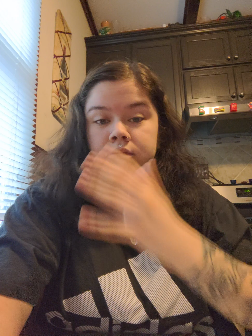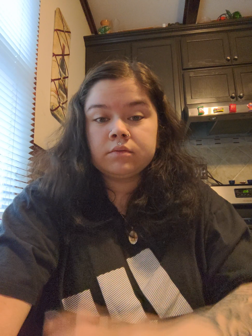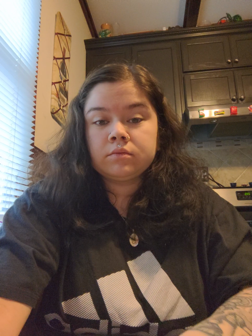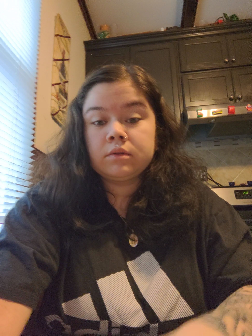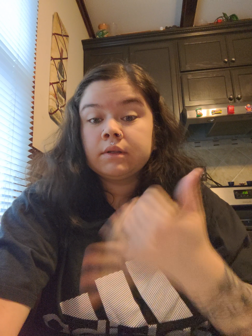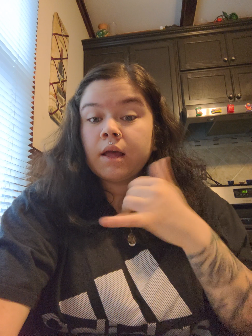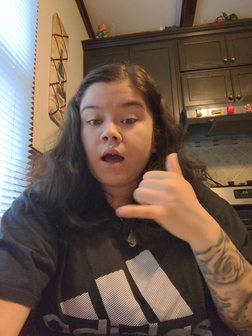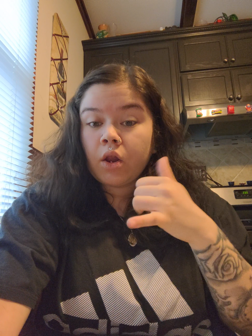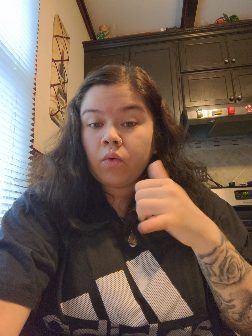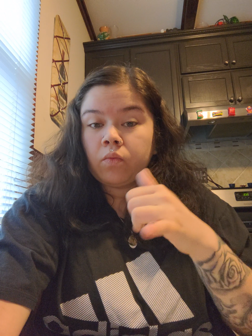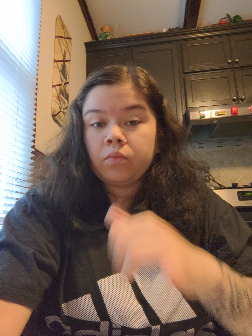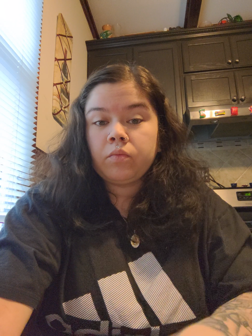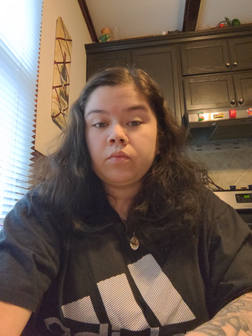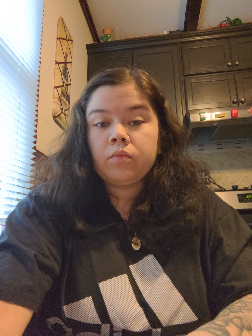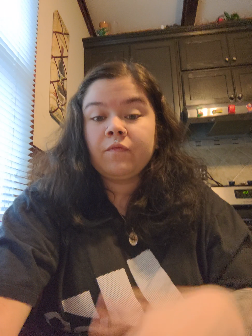yellow